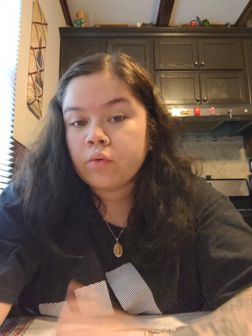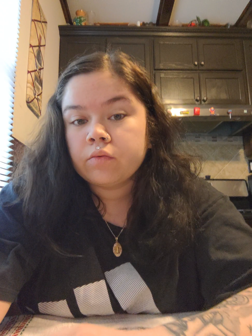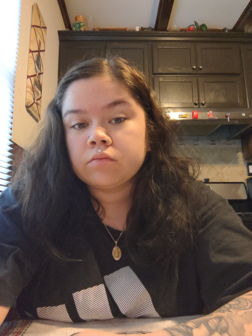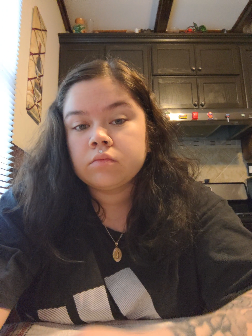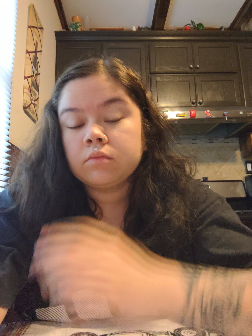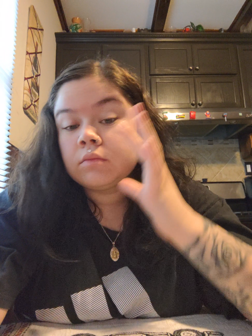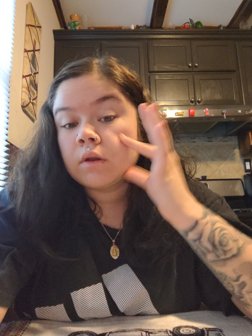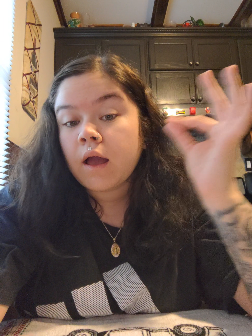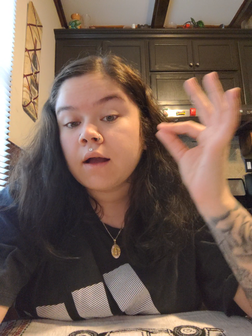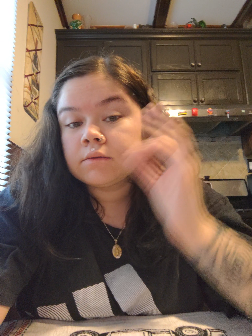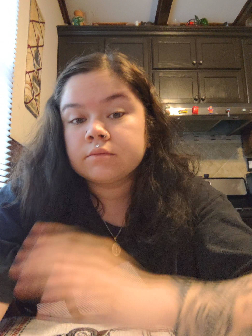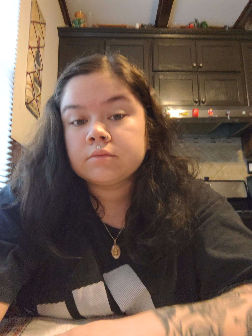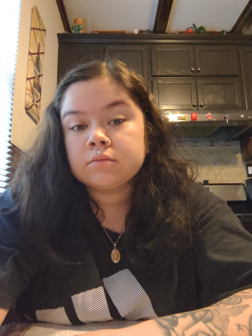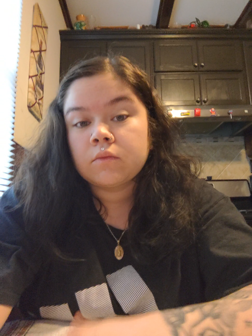cat